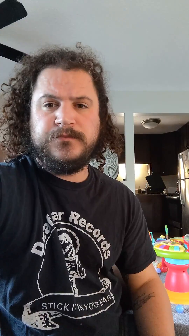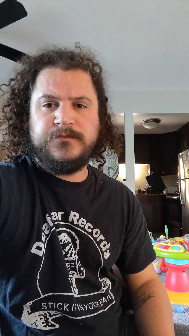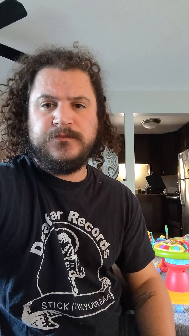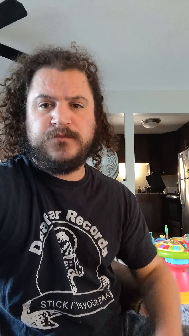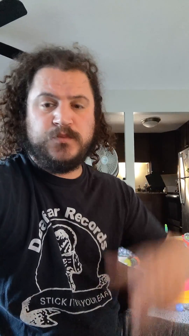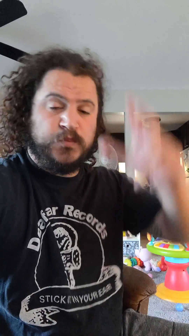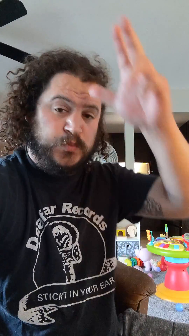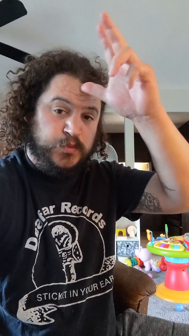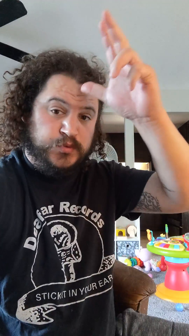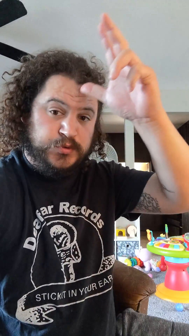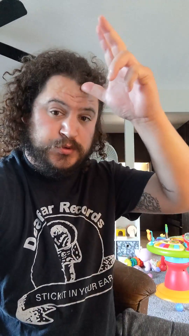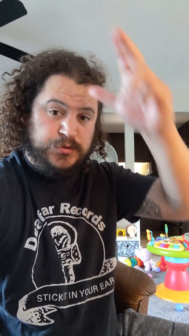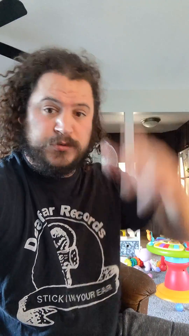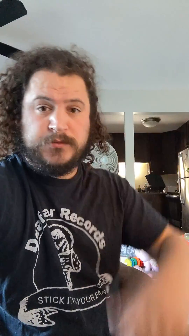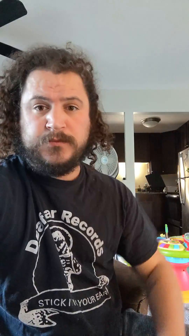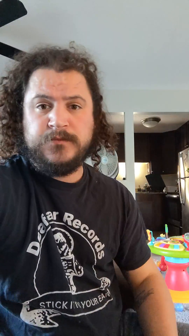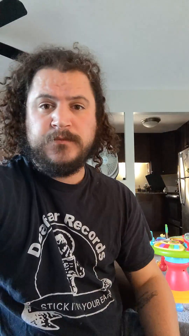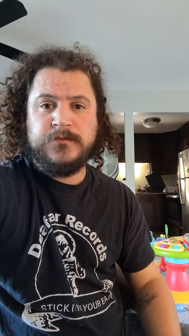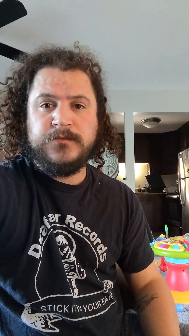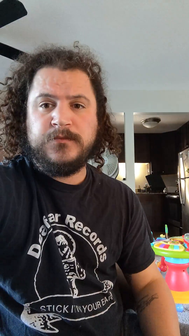rooster